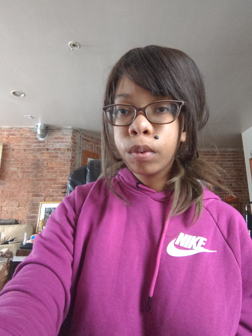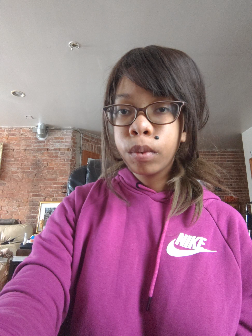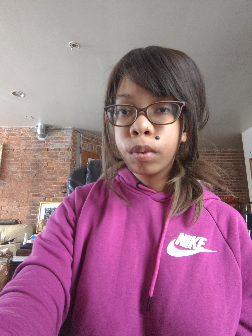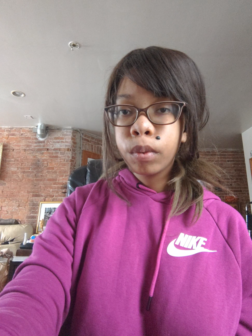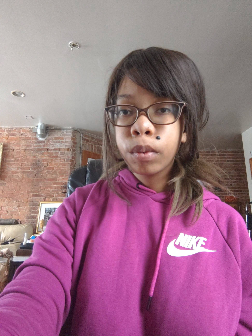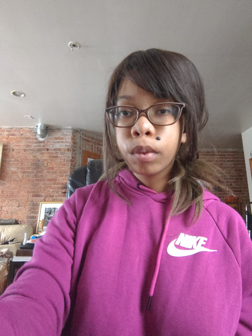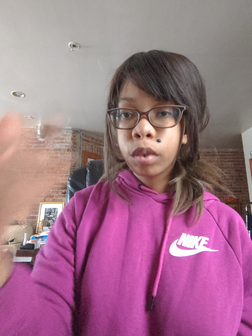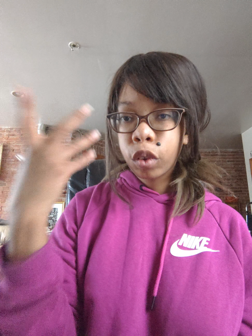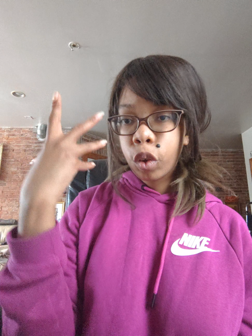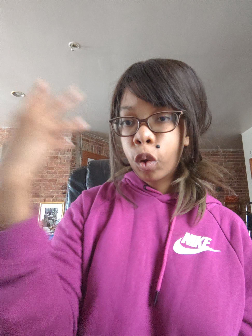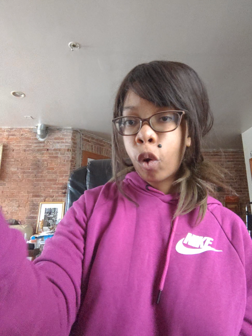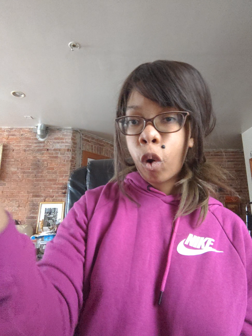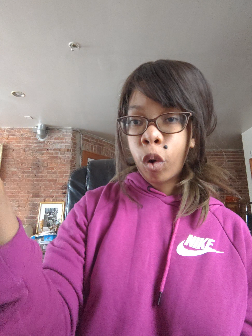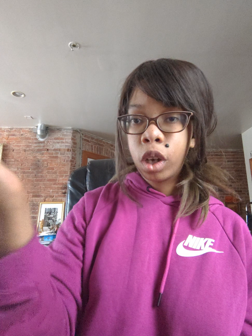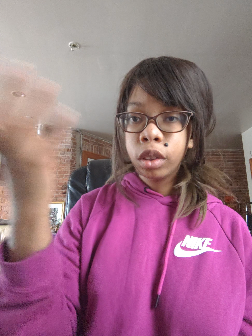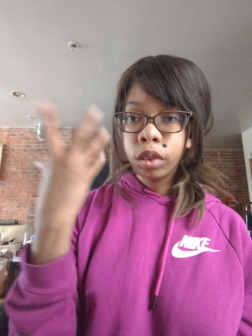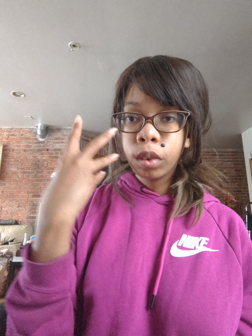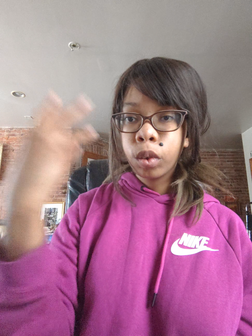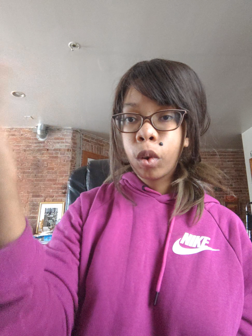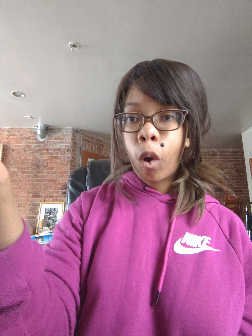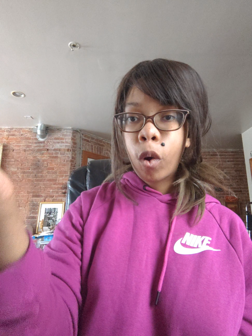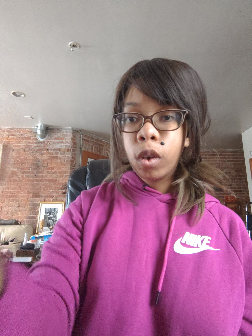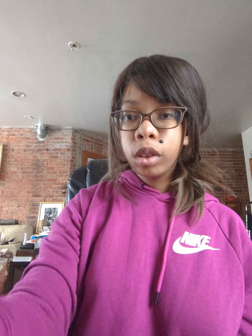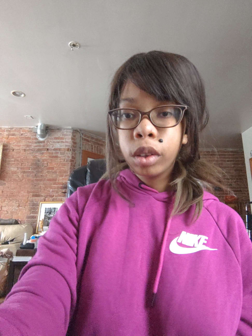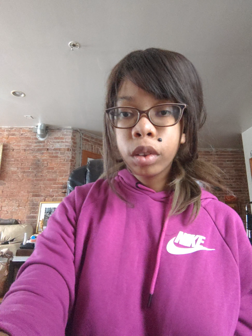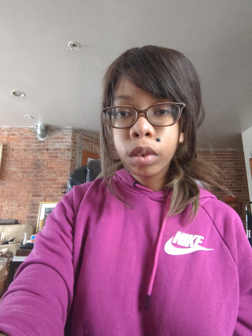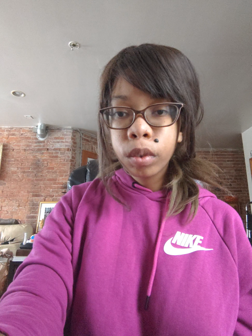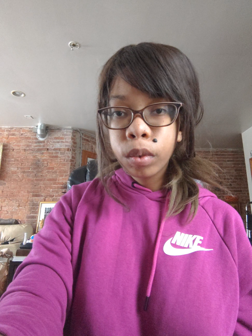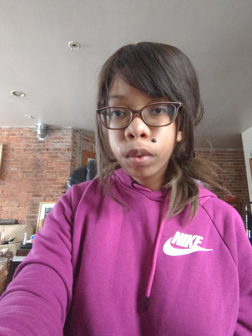go